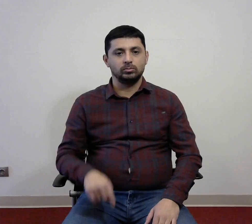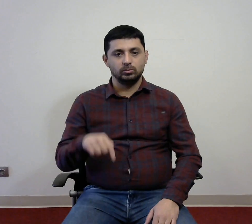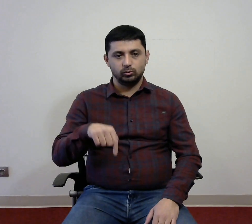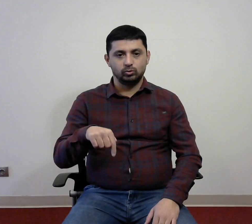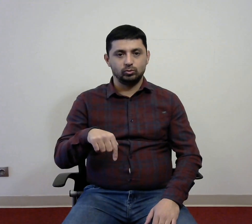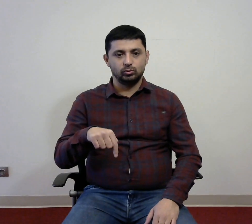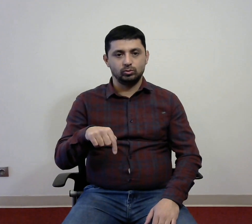burda